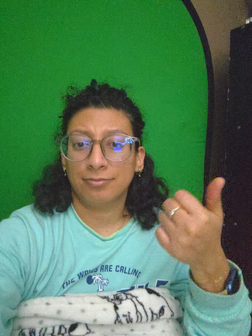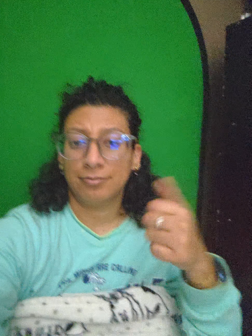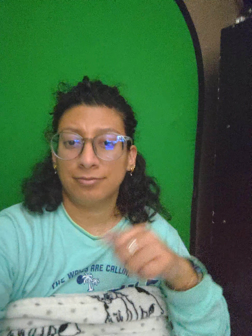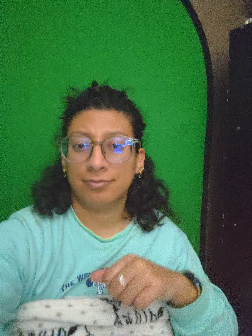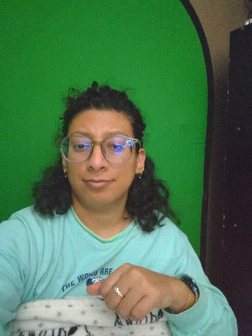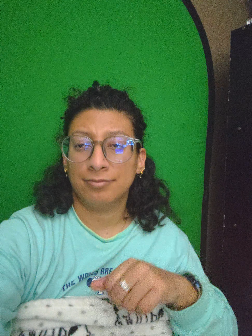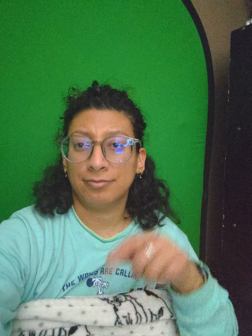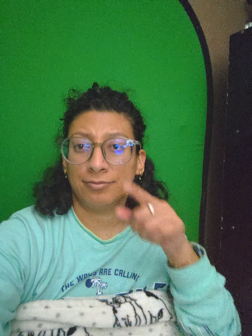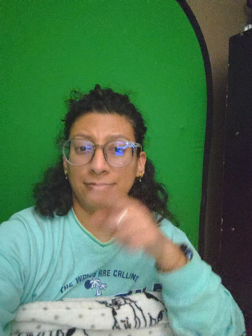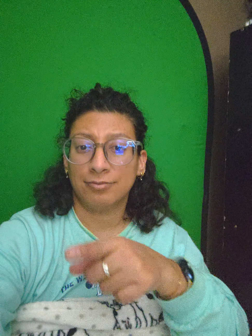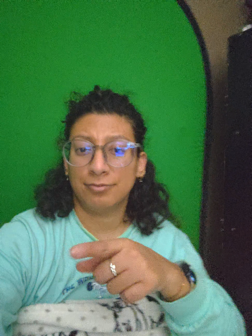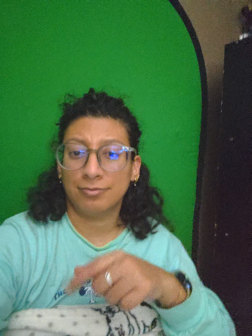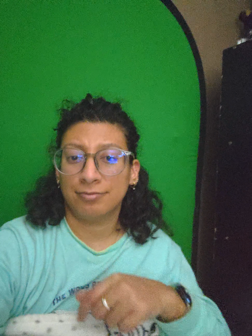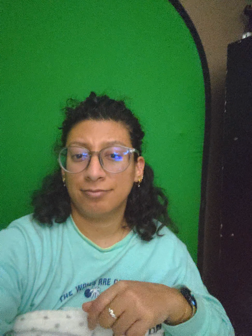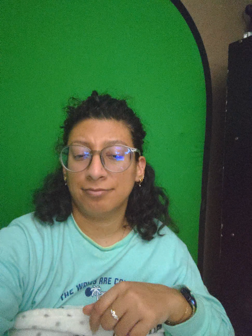he/she/it